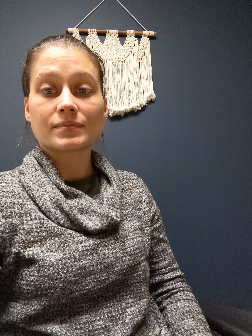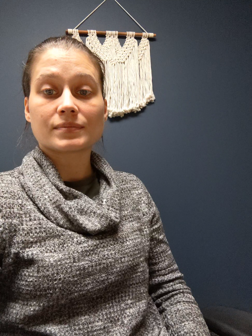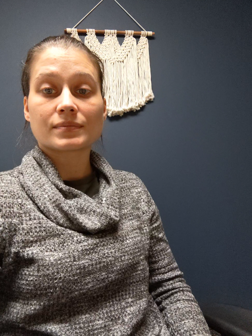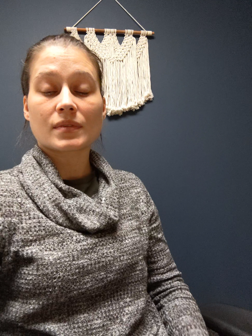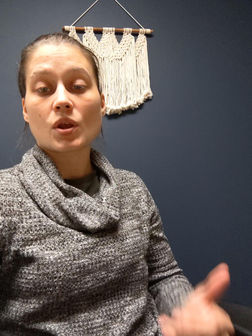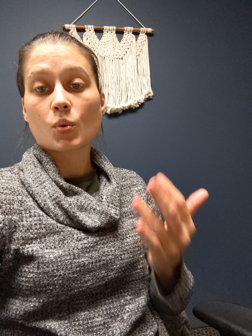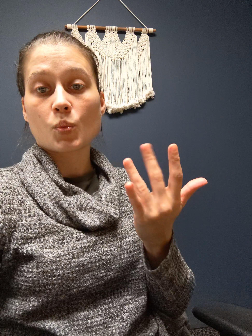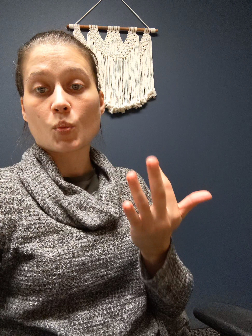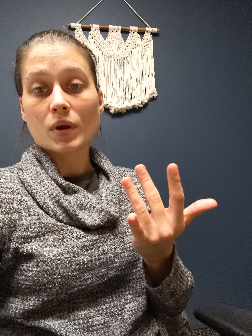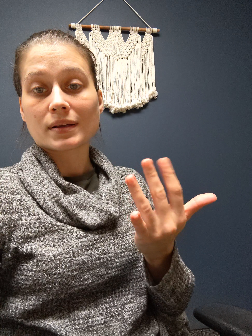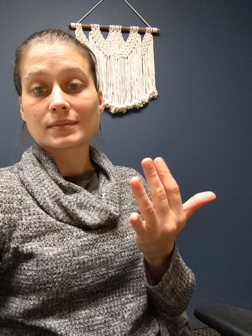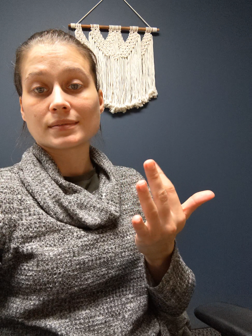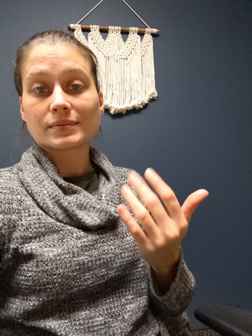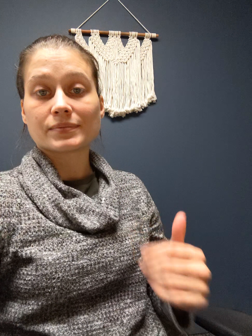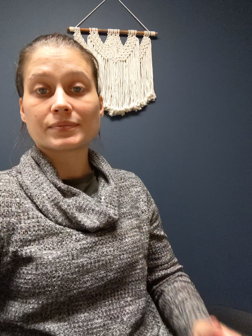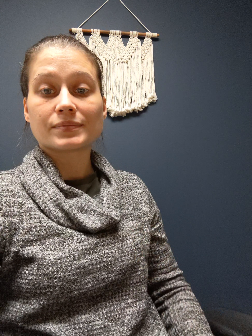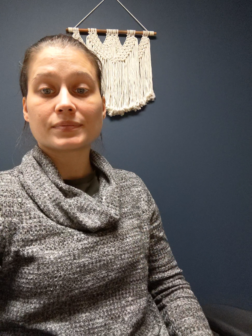wait